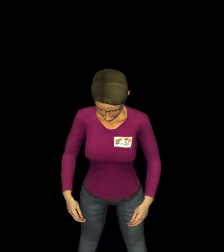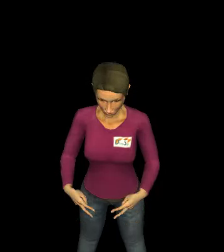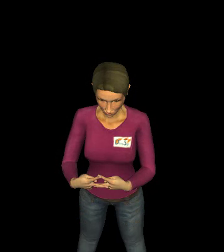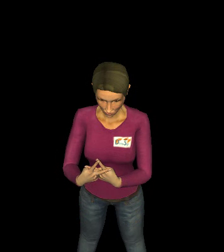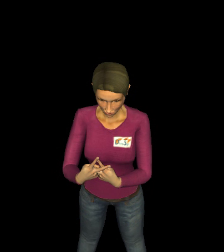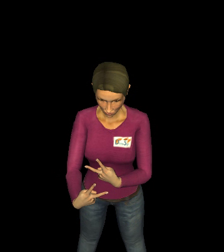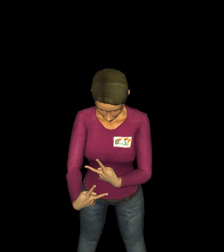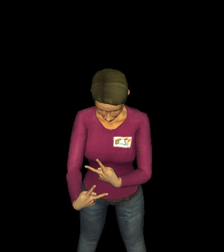أمام